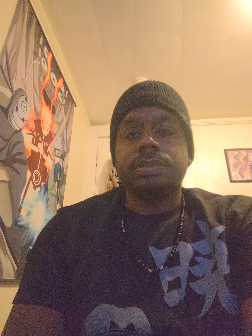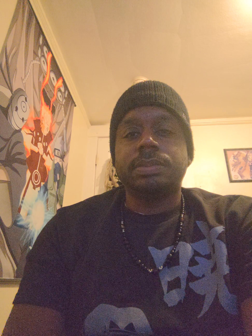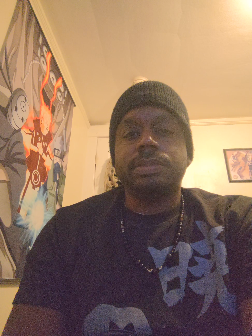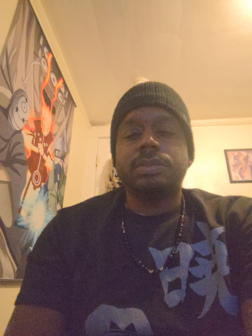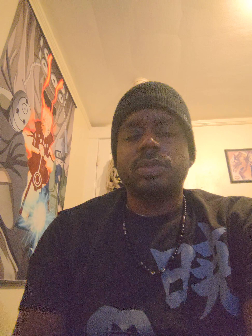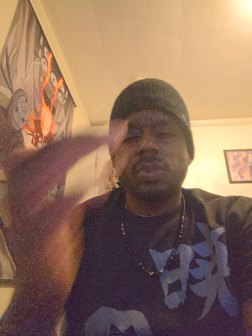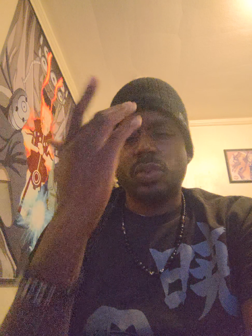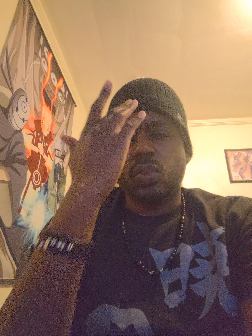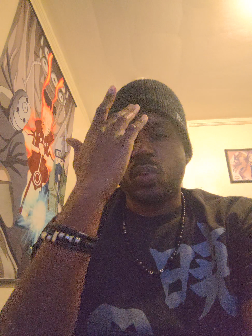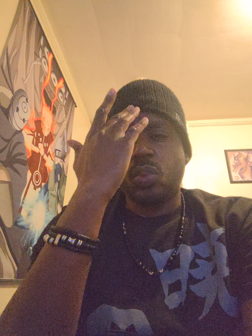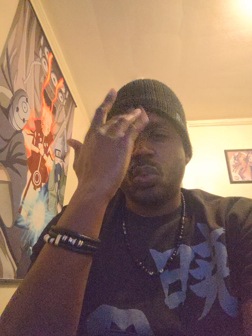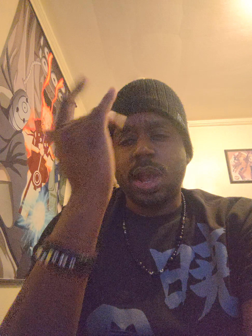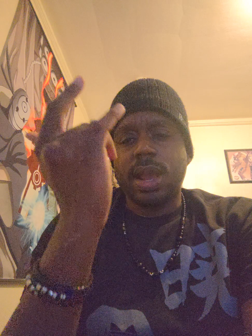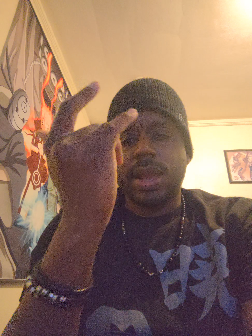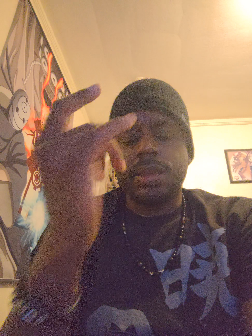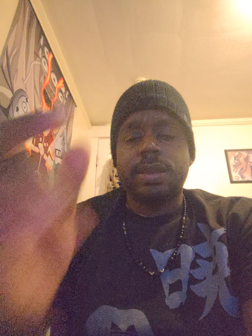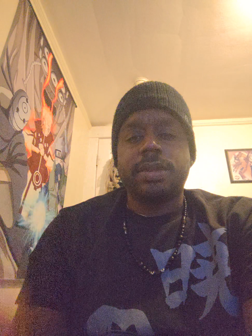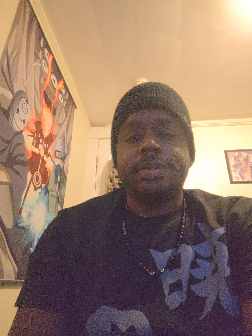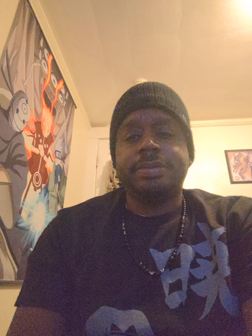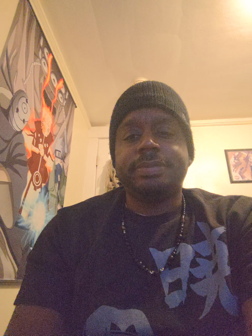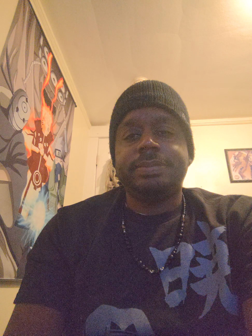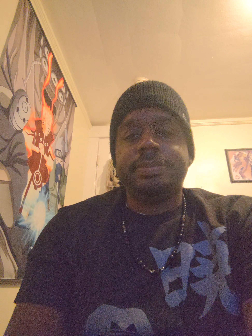why